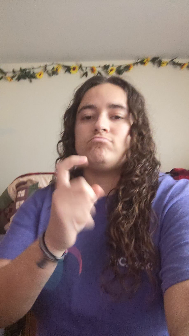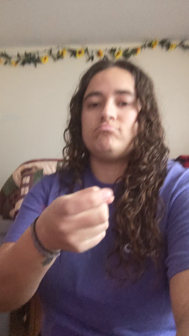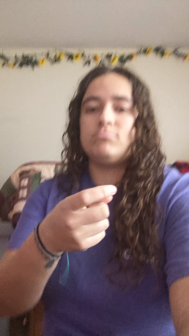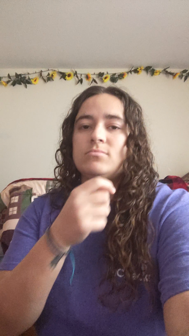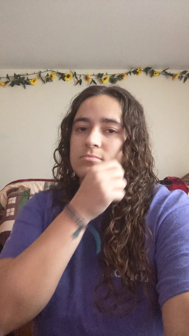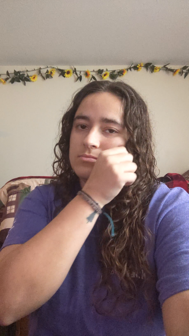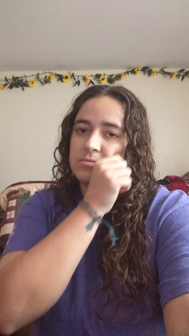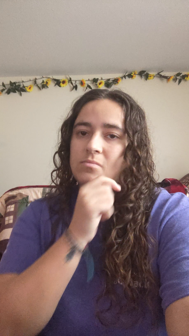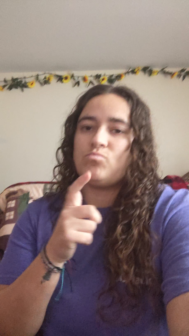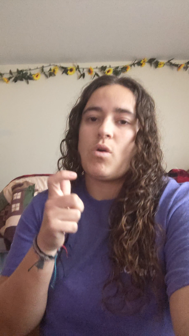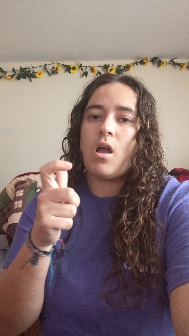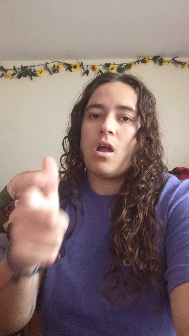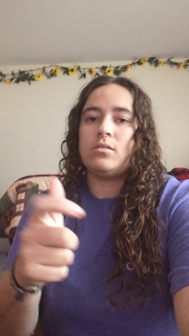run